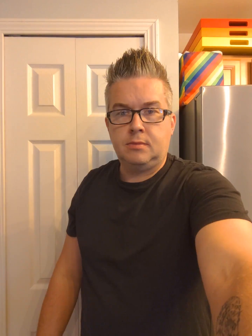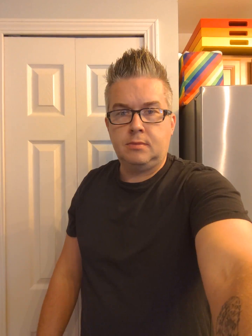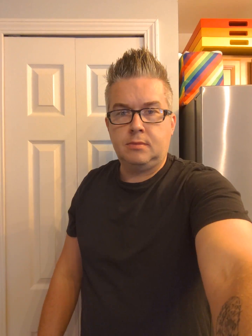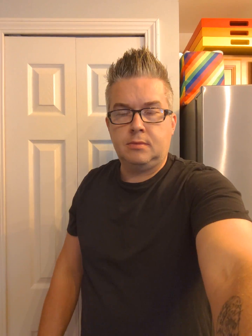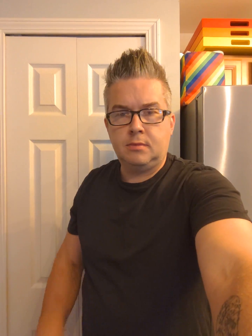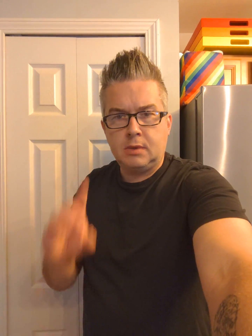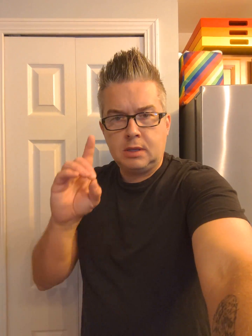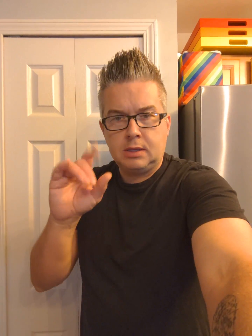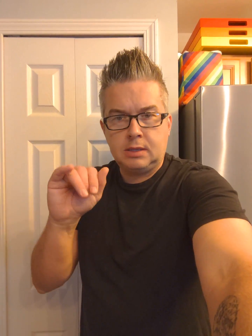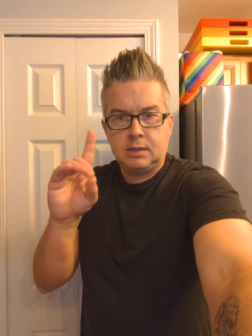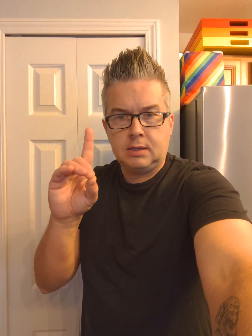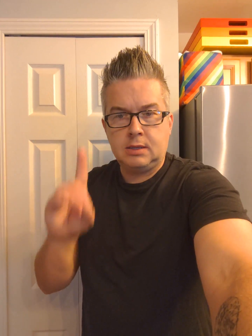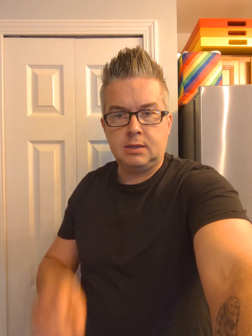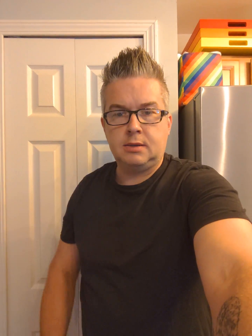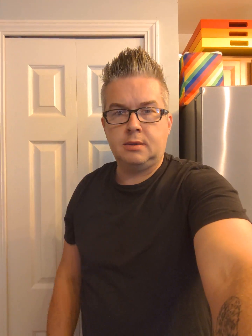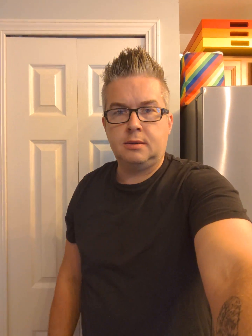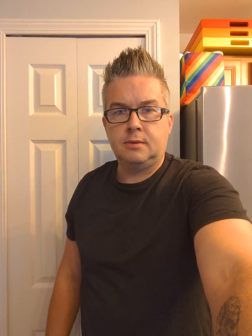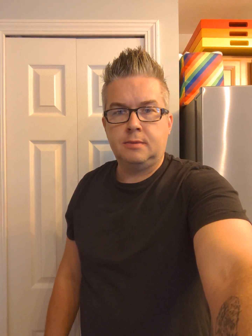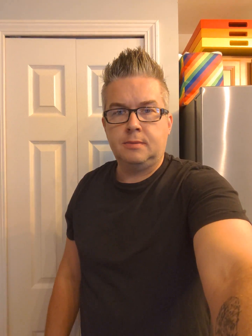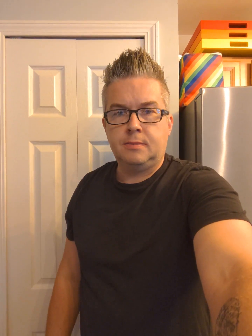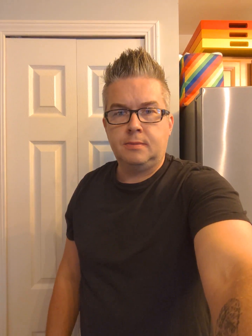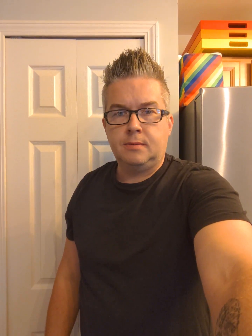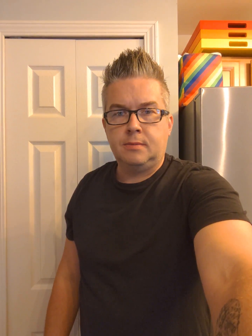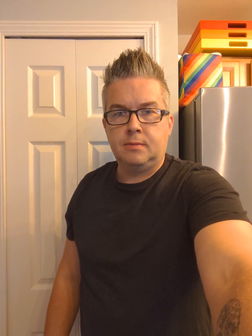did